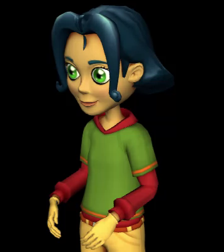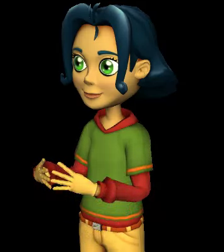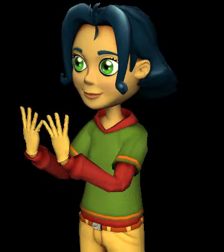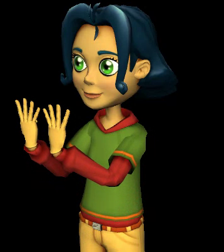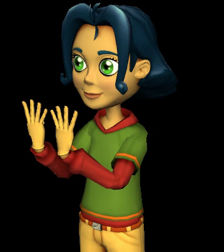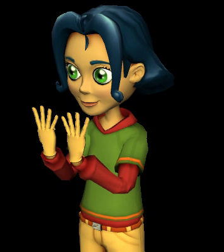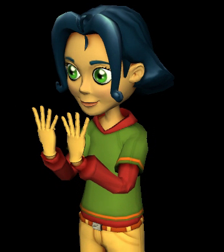عيد ميلاد